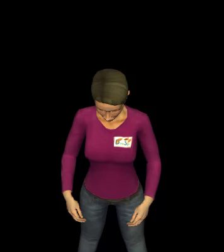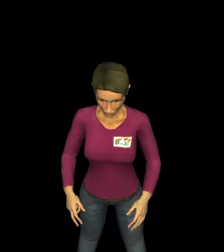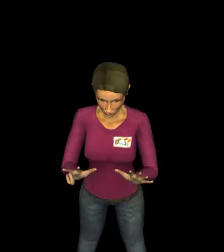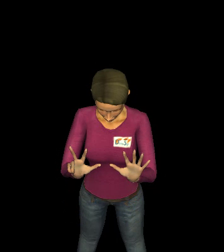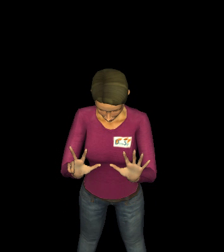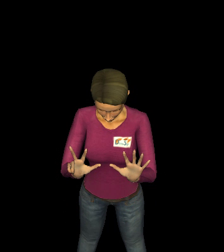8